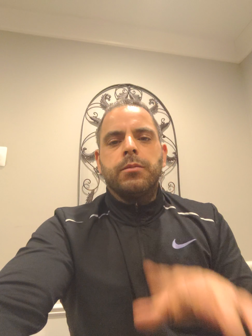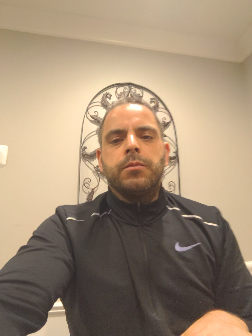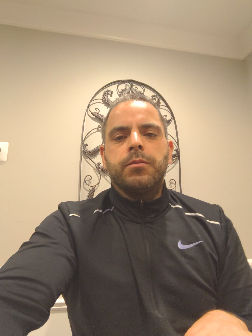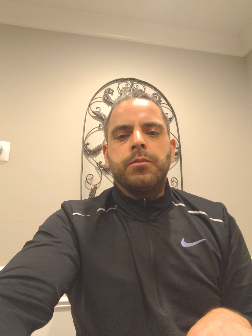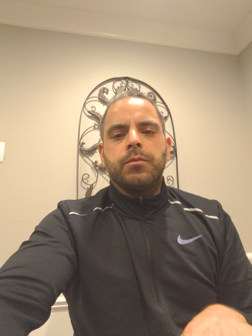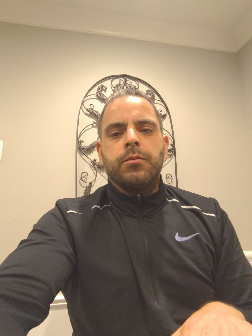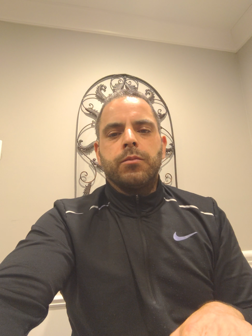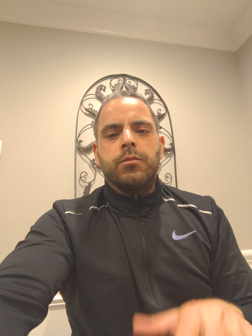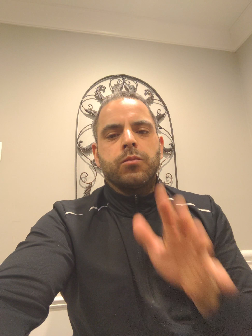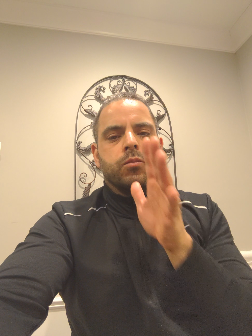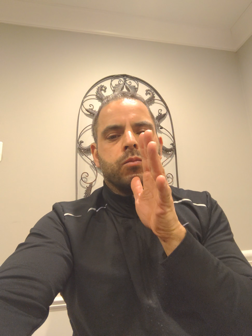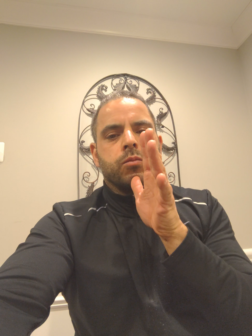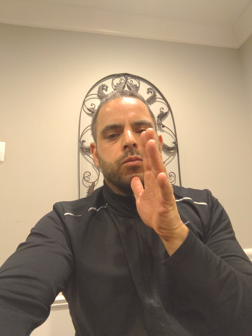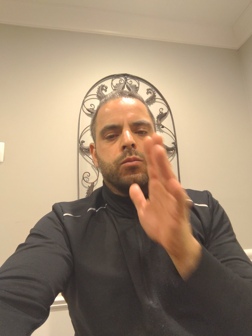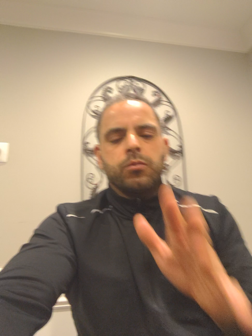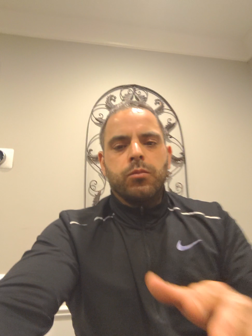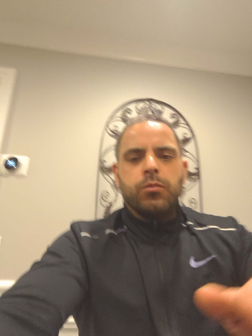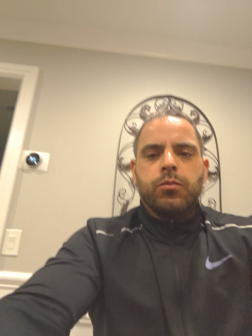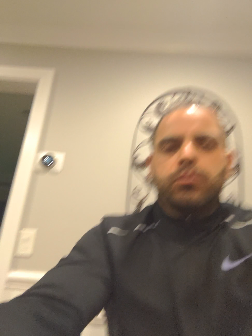grandpa